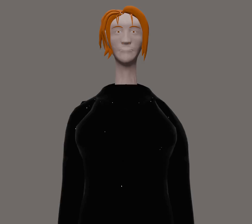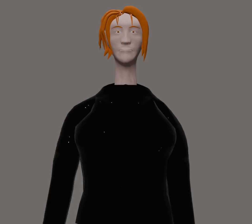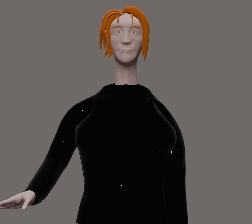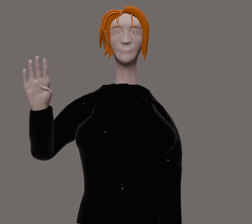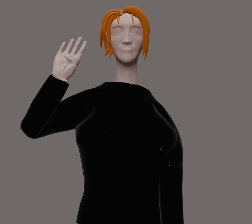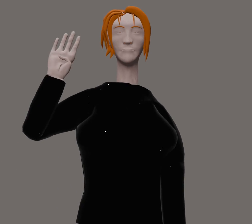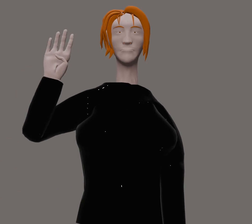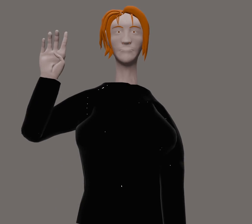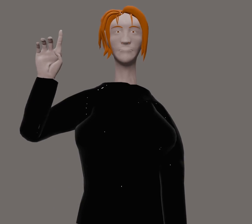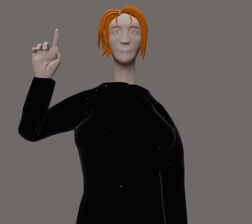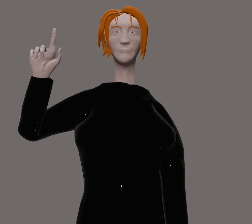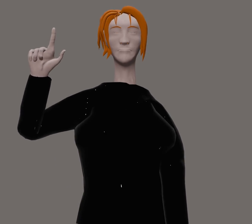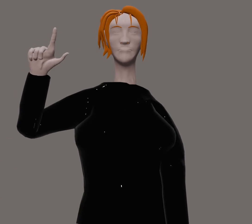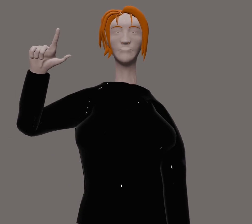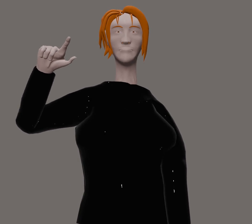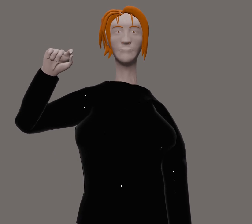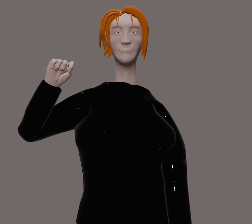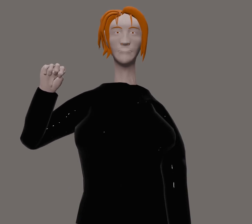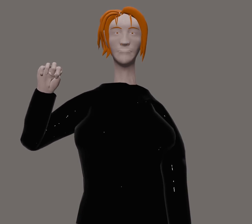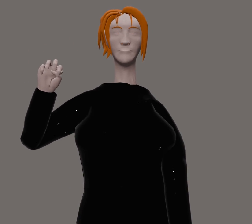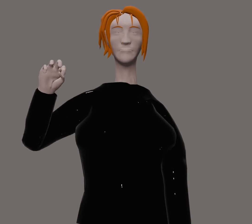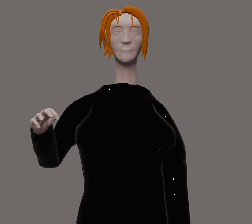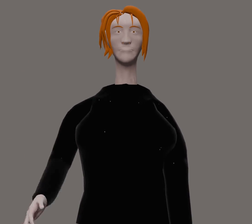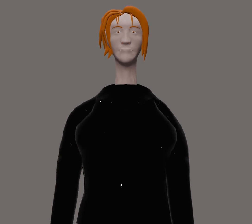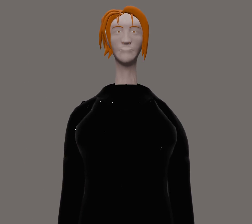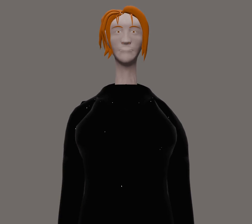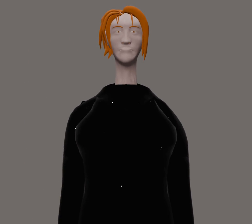BLM